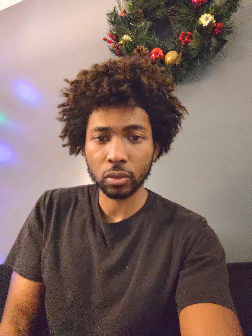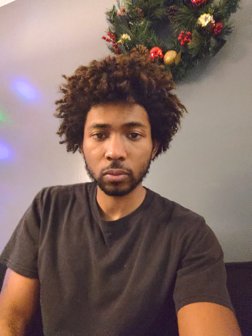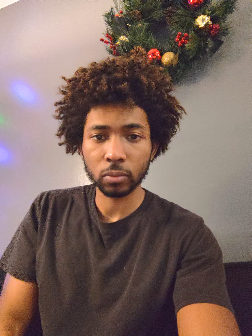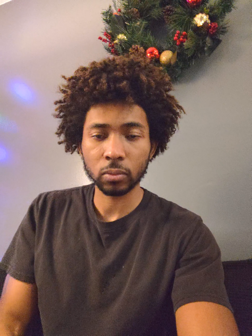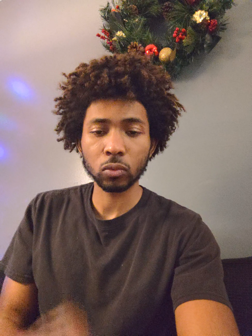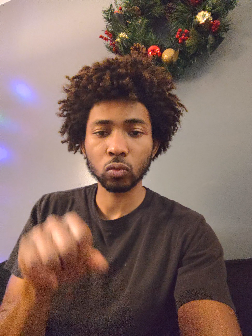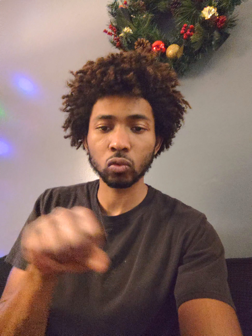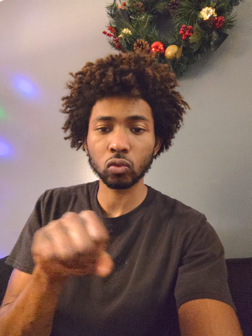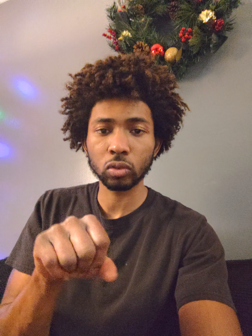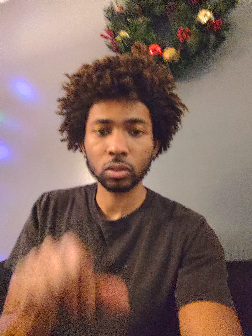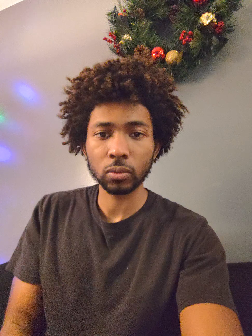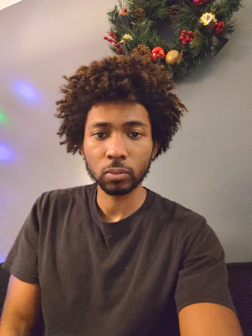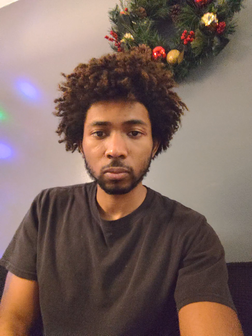shoe